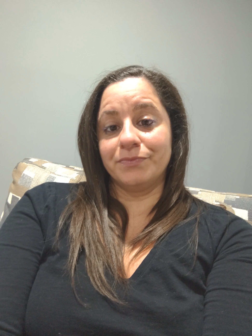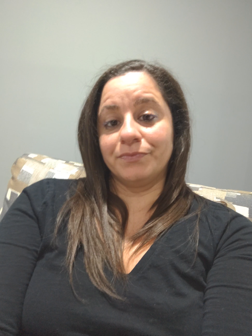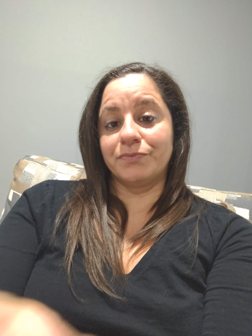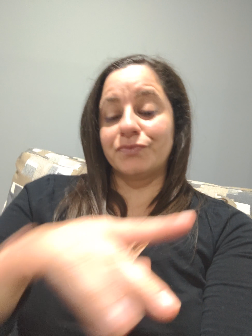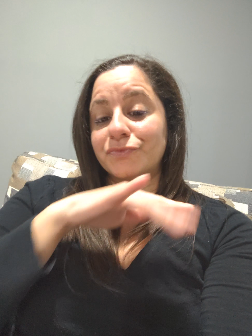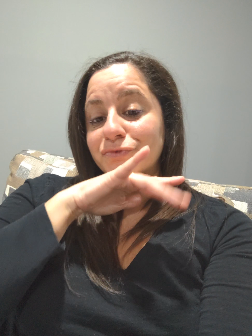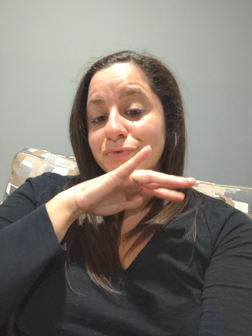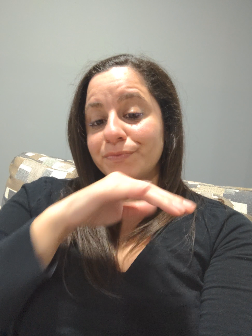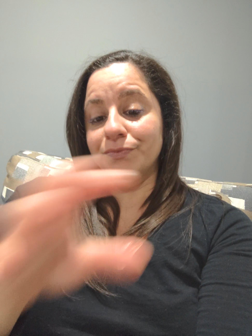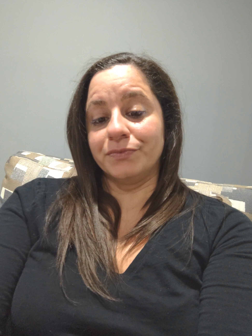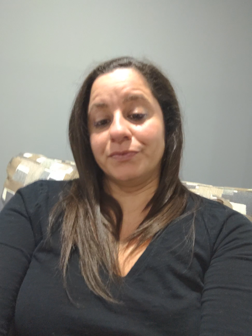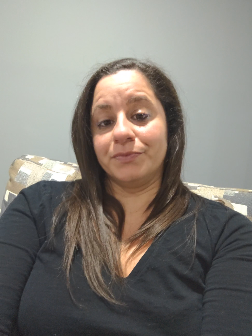dirty